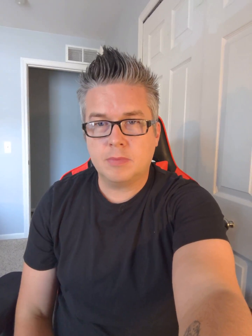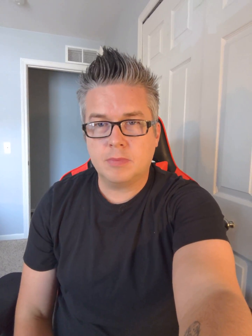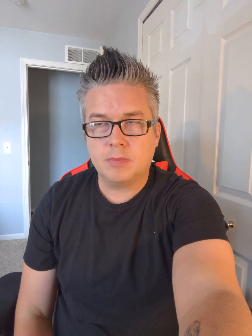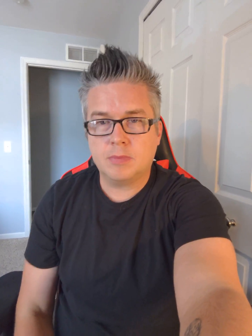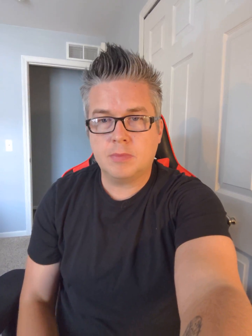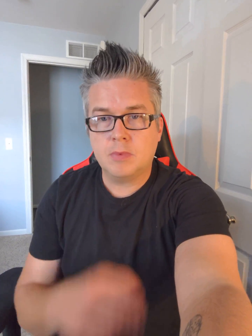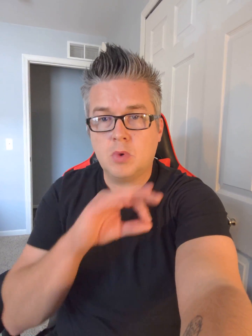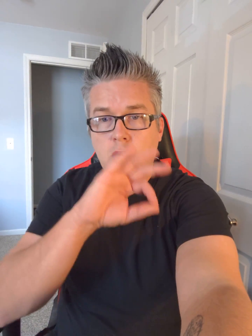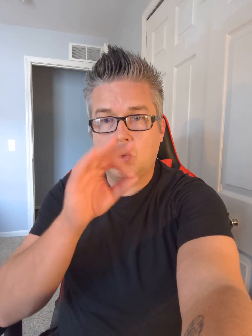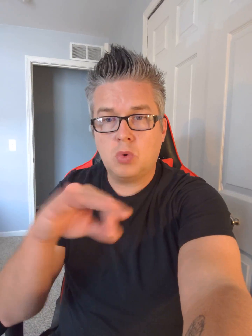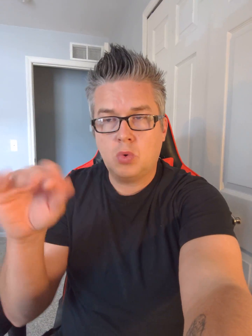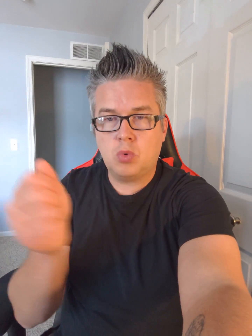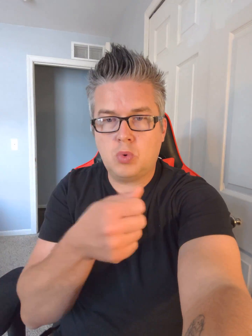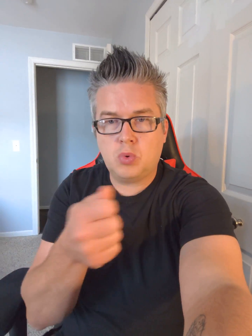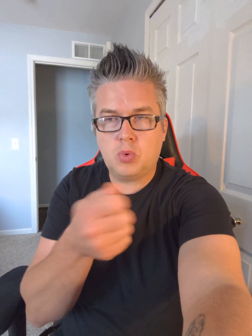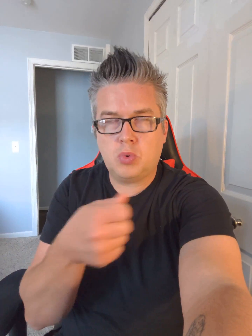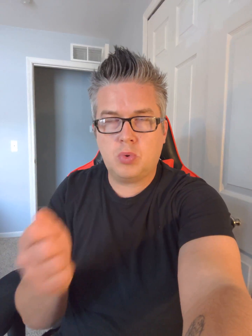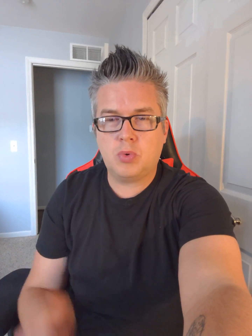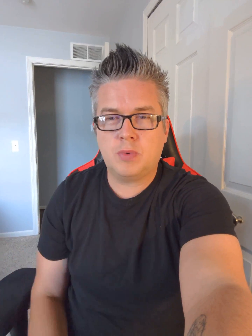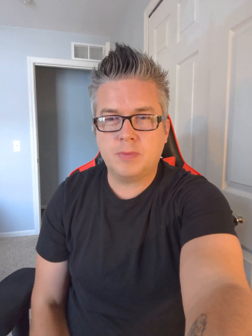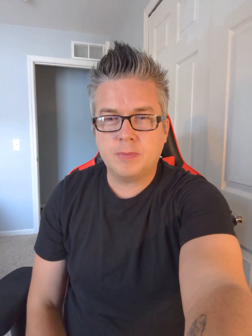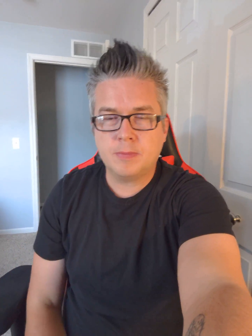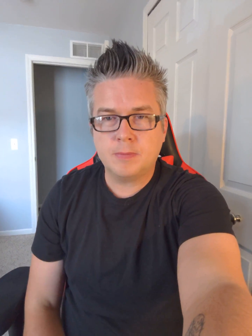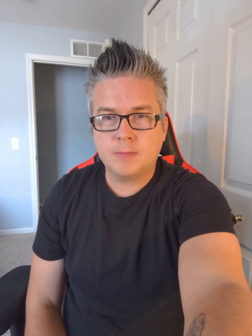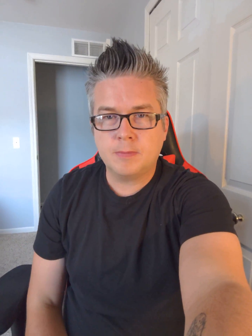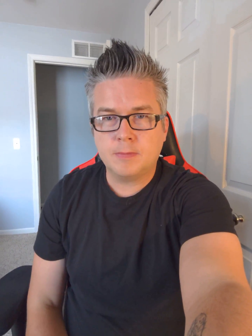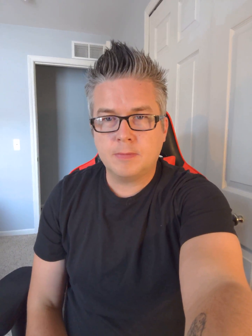hose